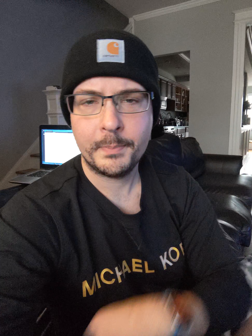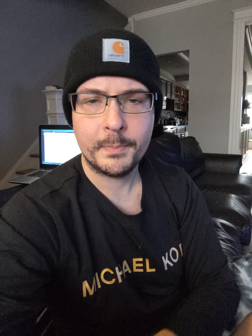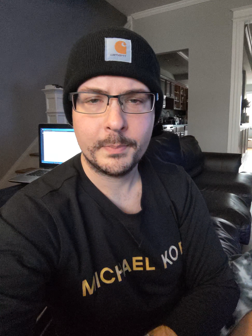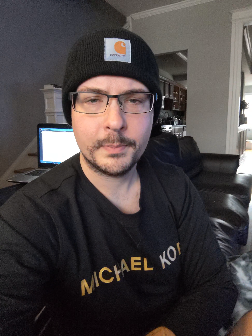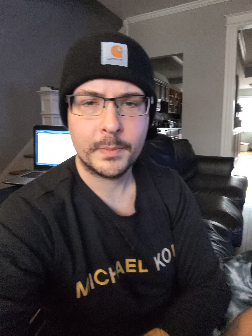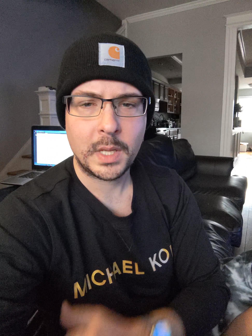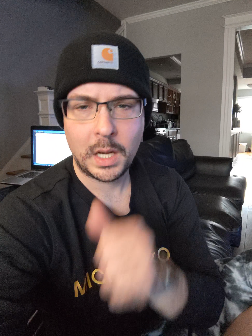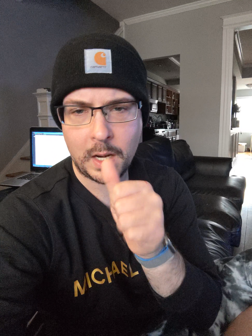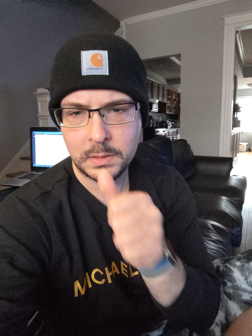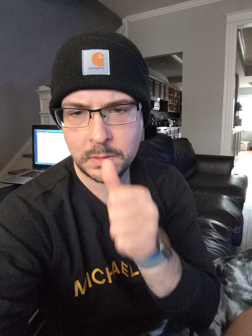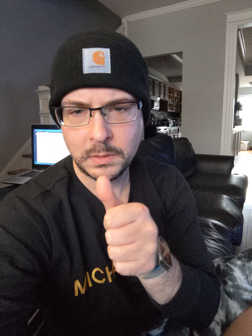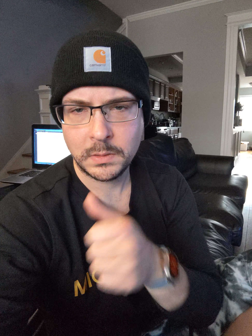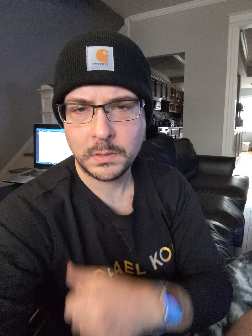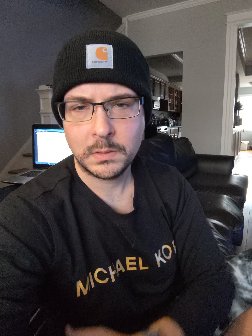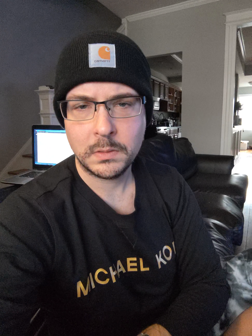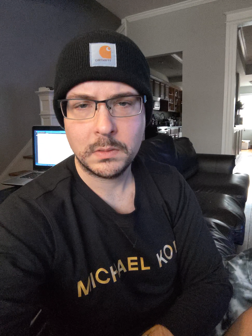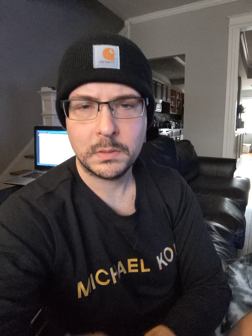nuts